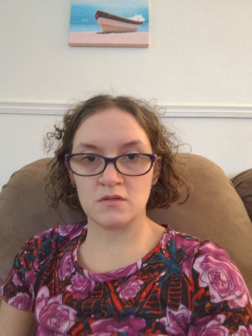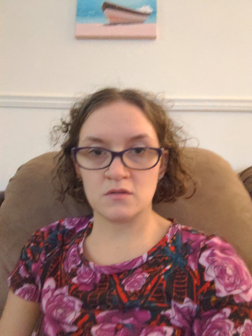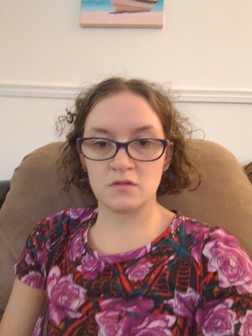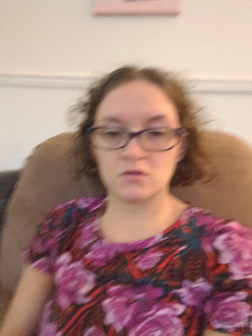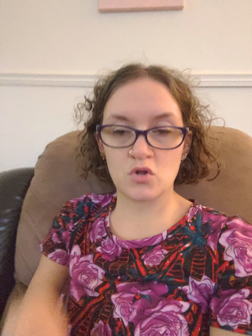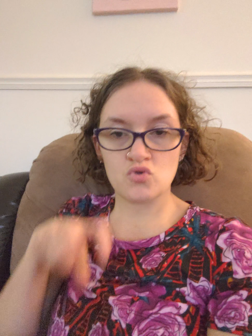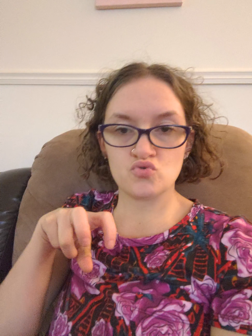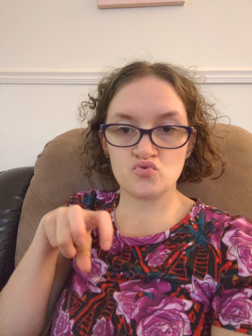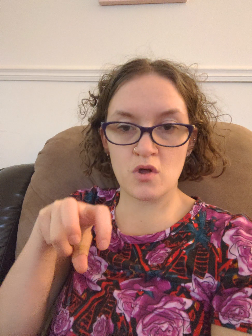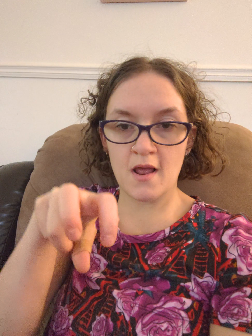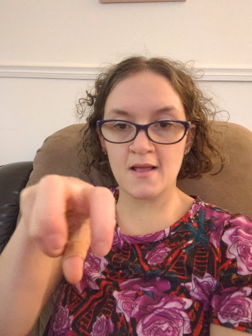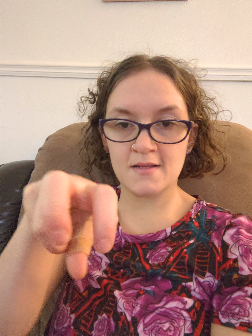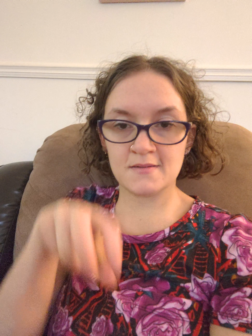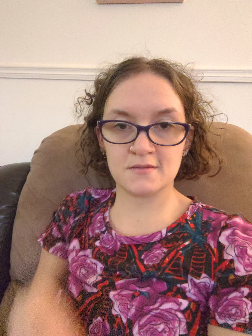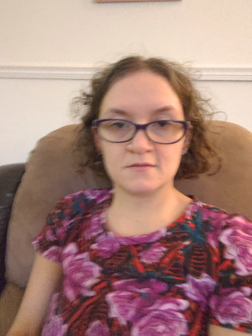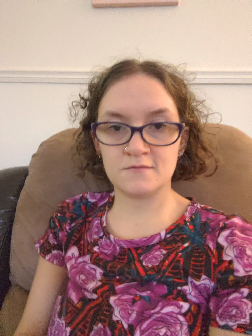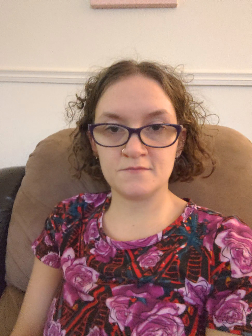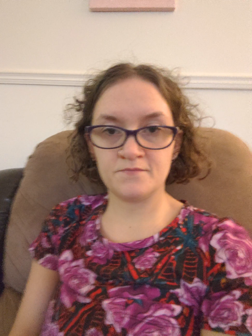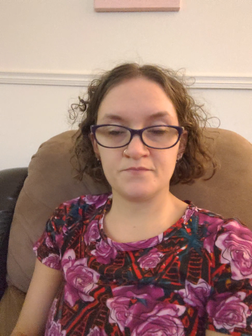ride